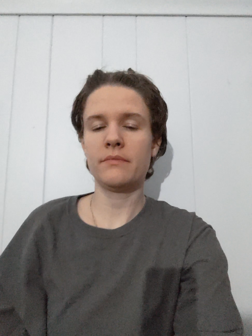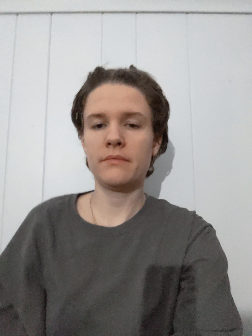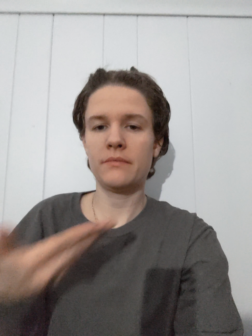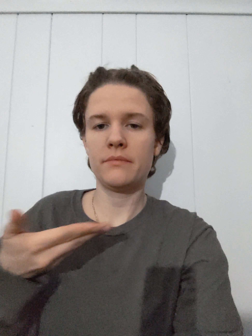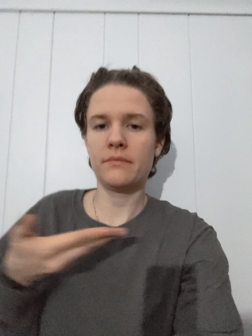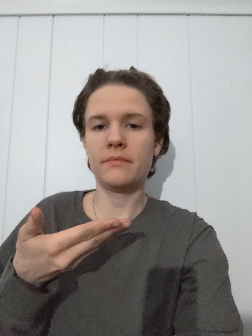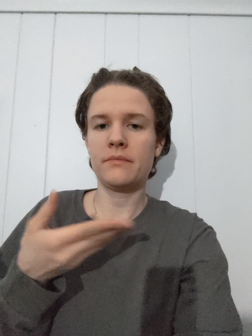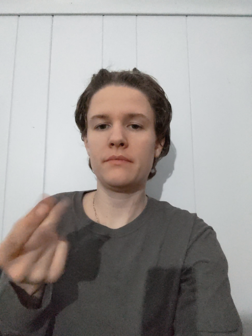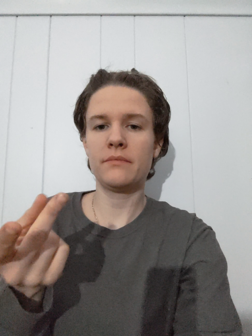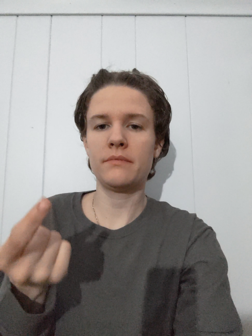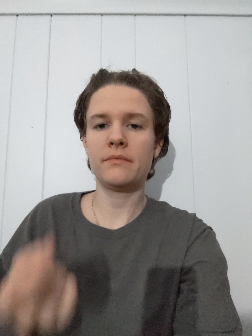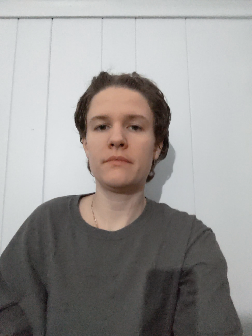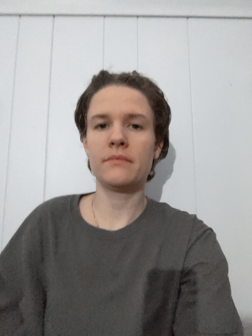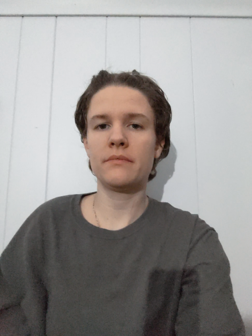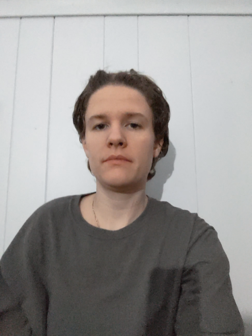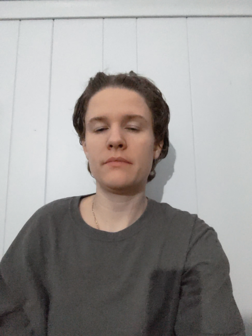puppy